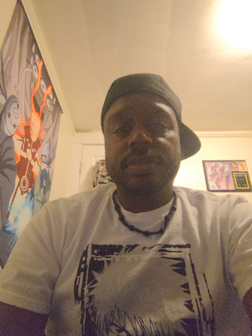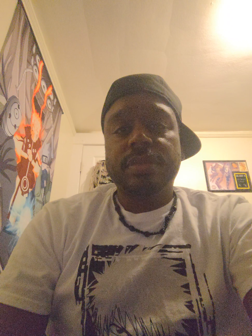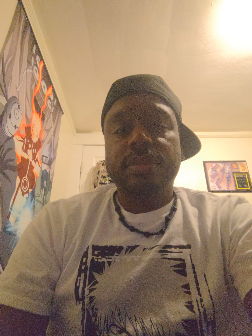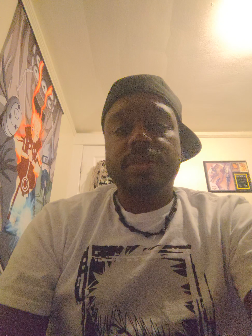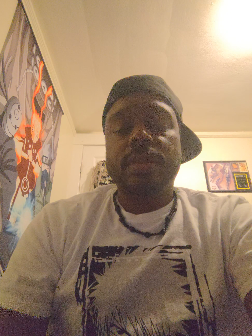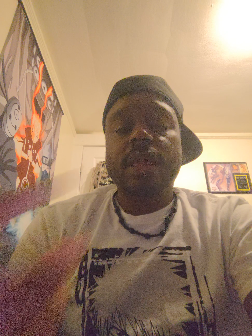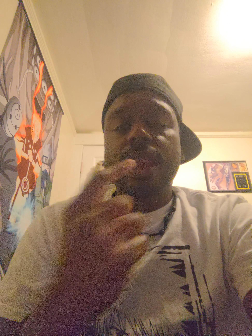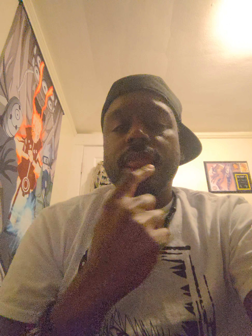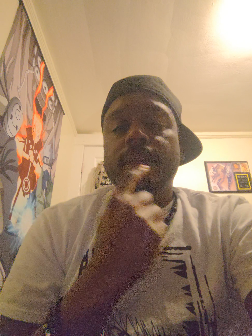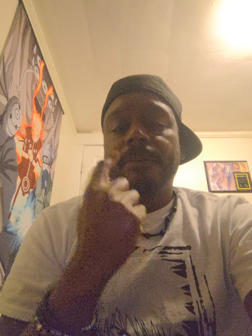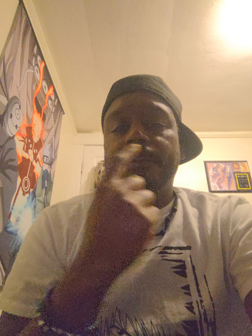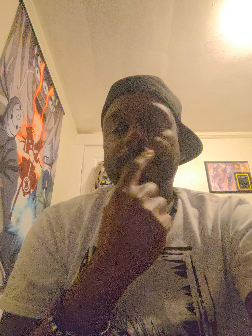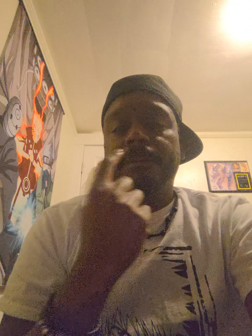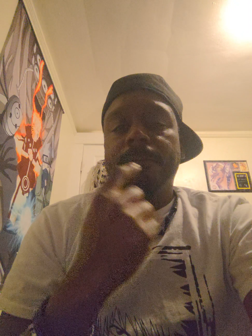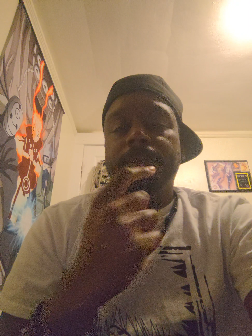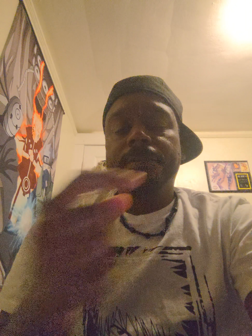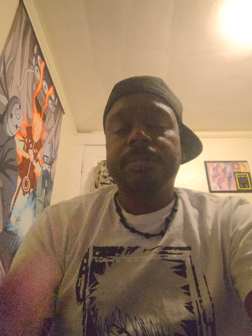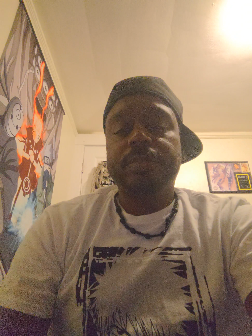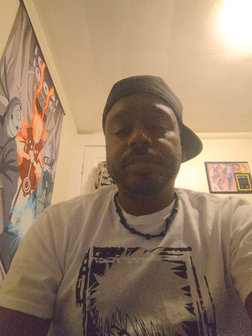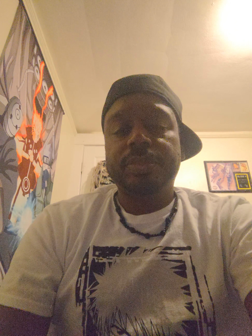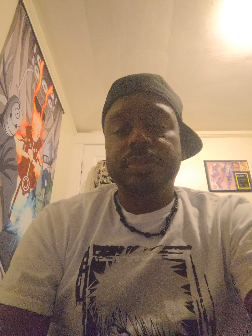lips